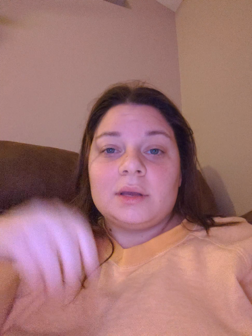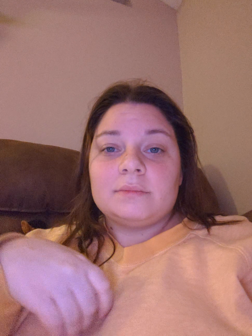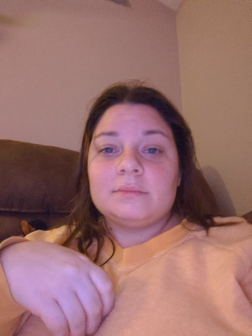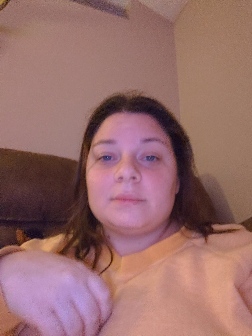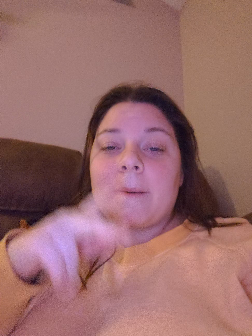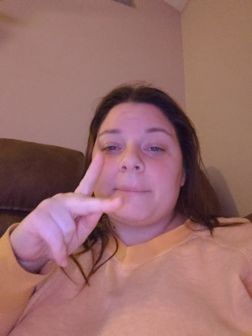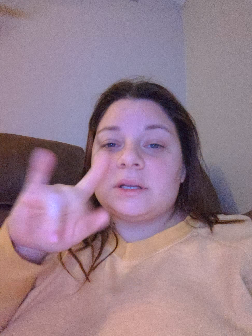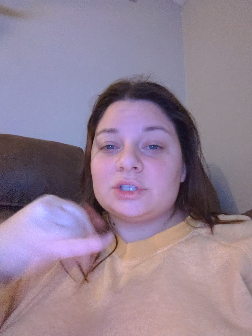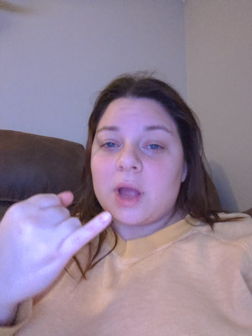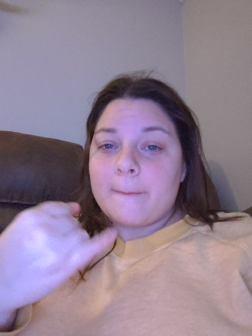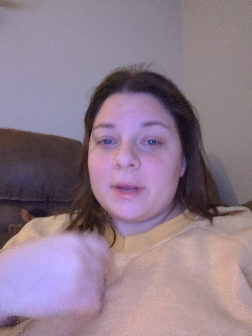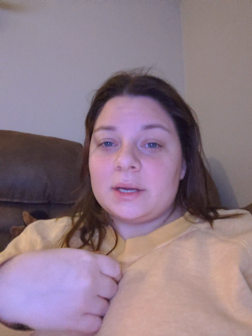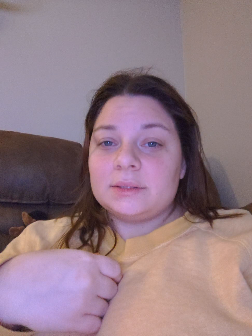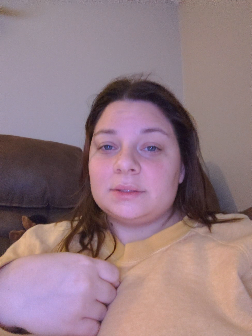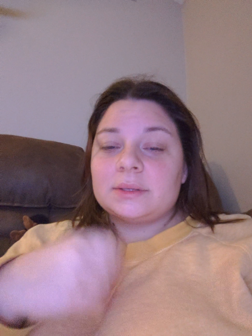pajamas